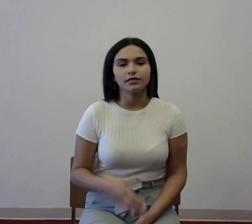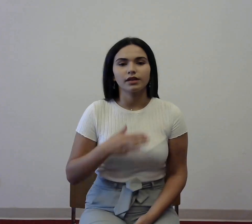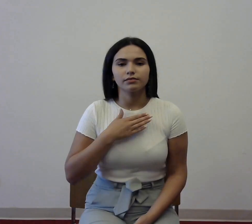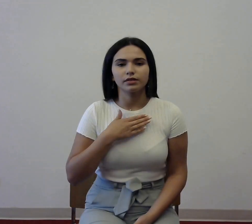mən